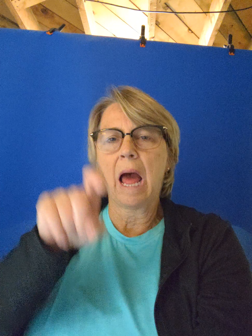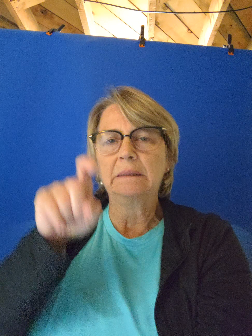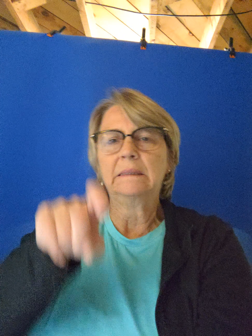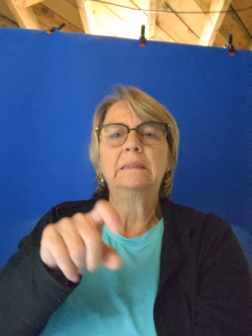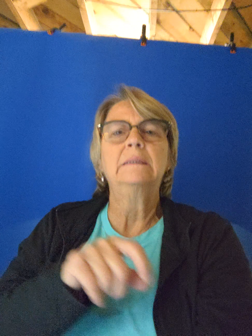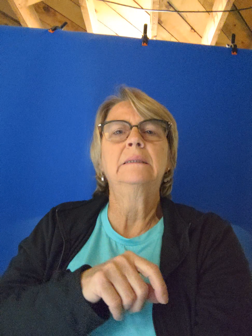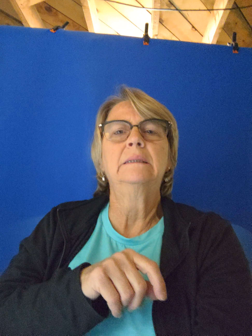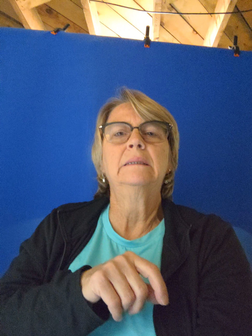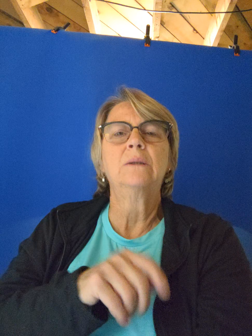closet